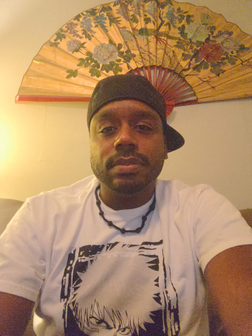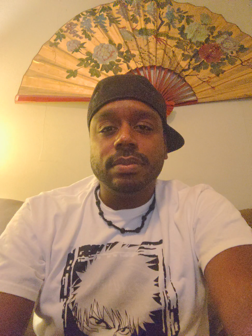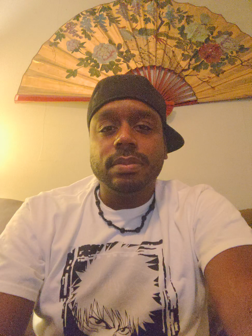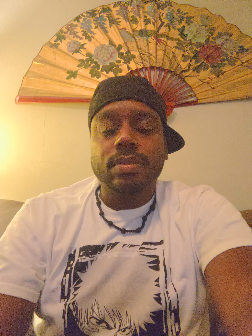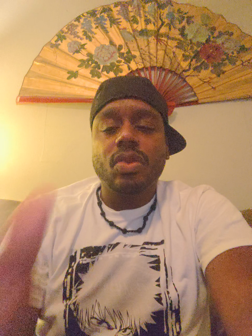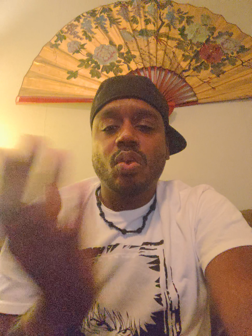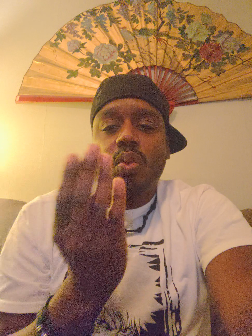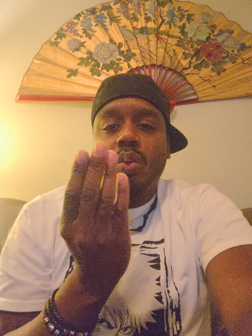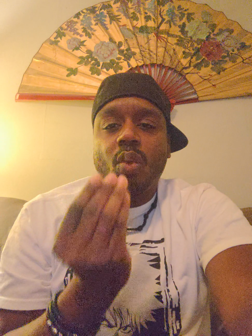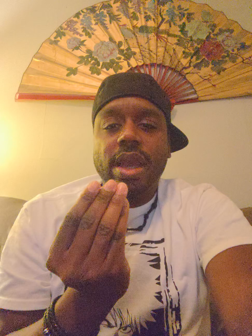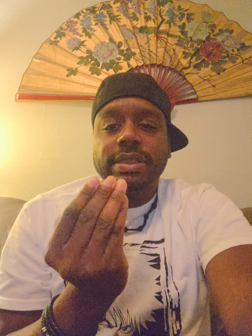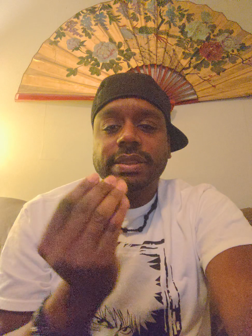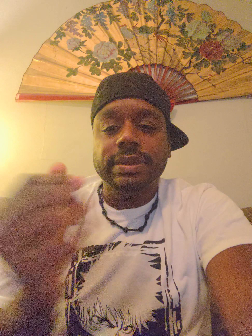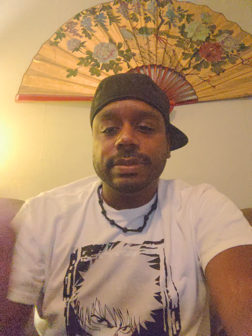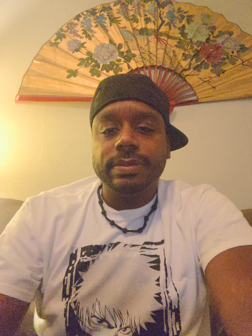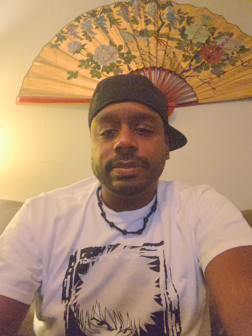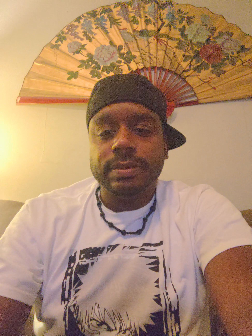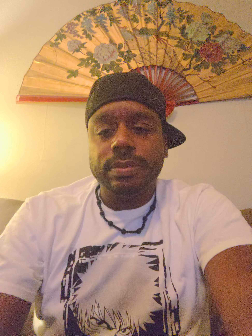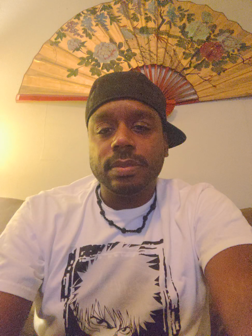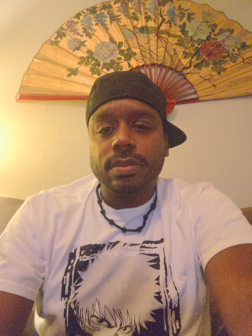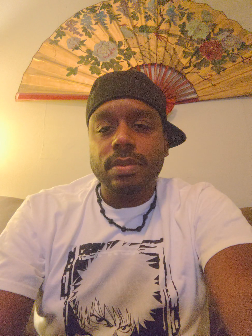wet